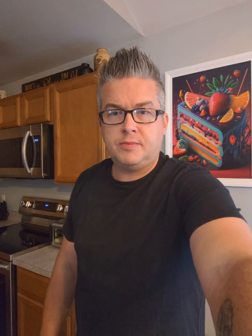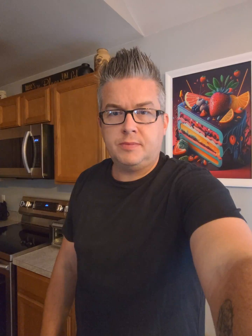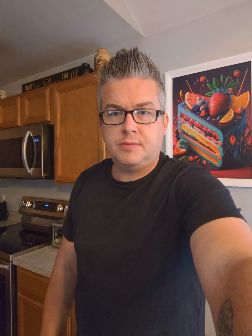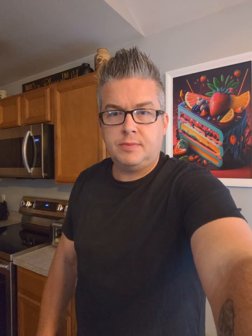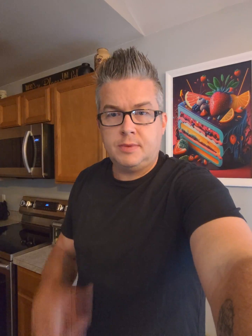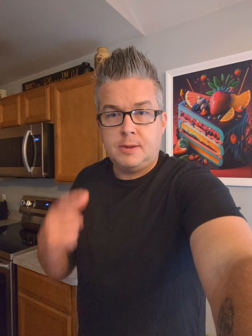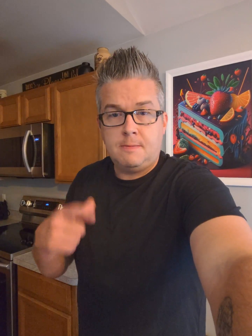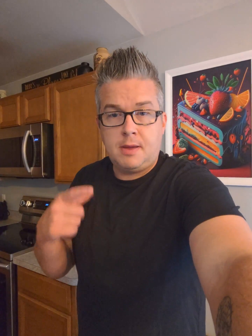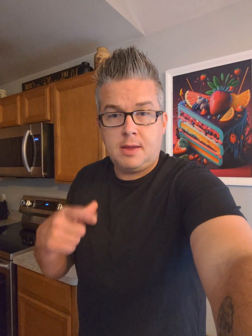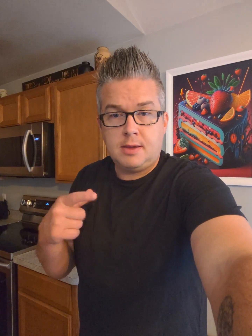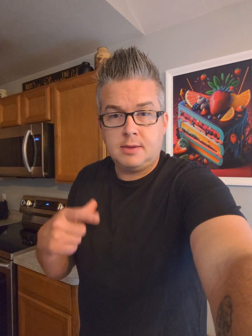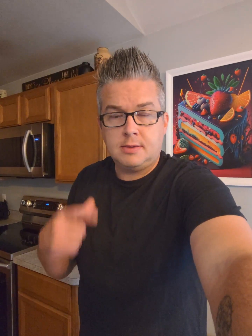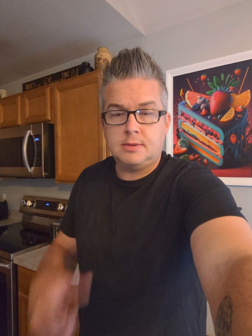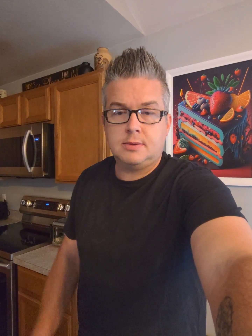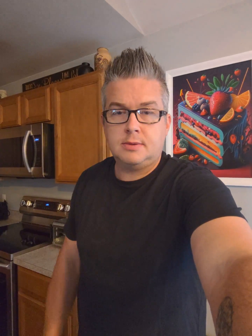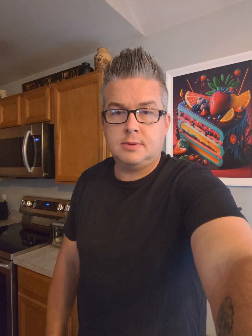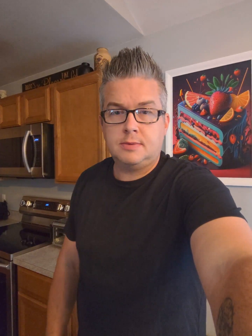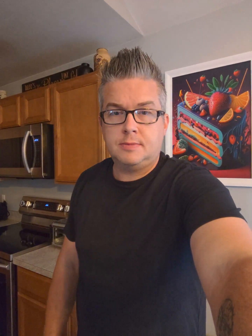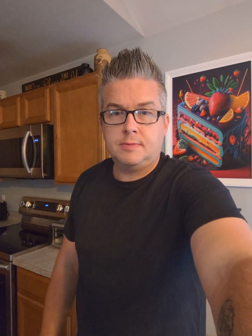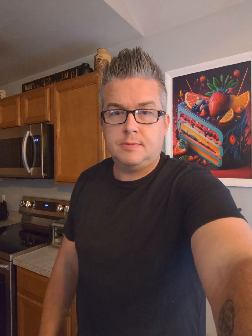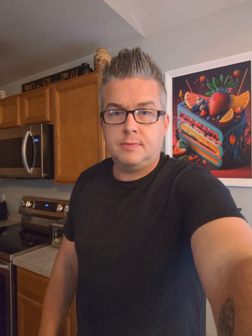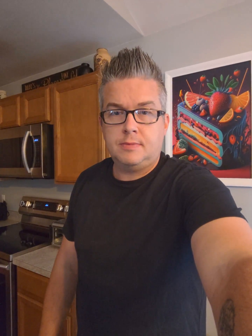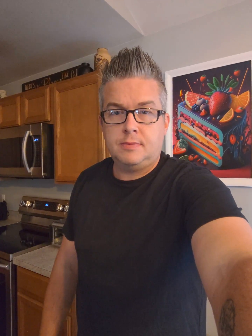plate